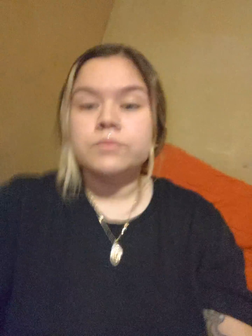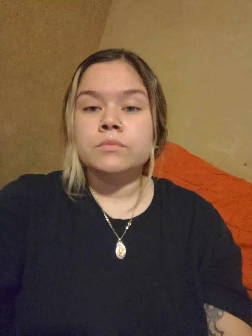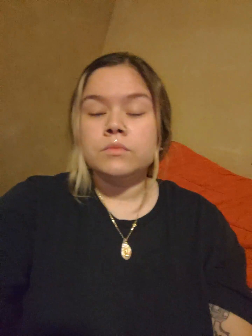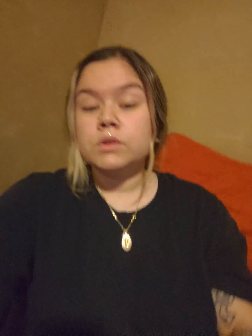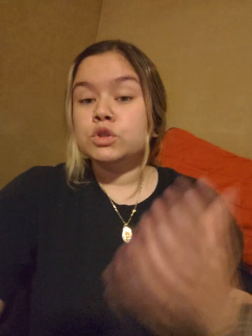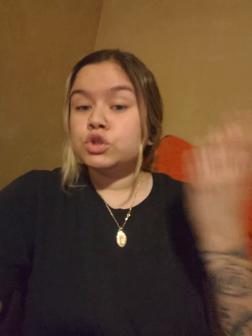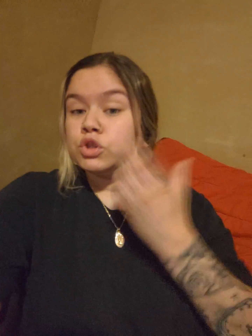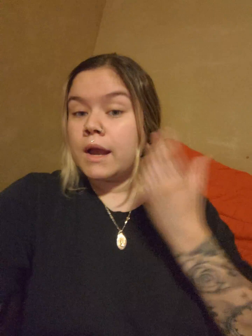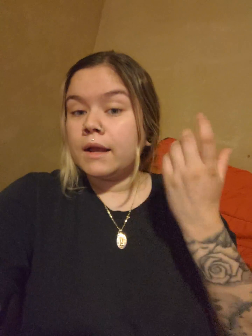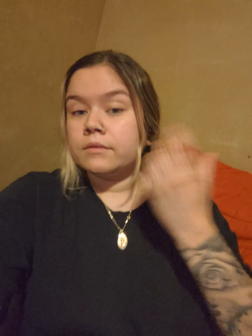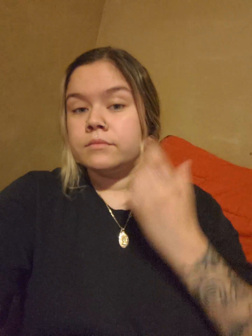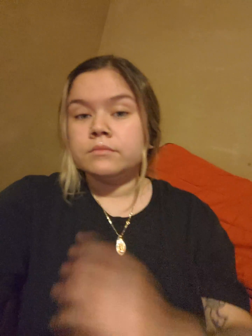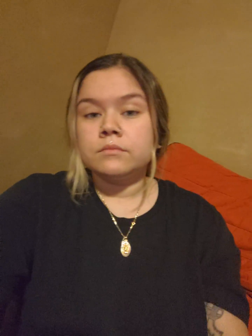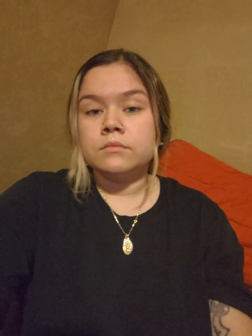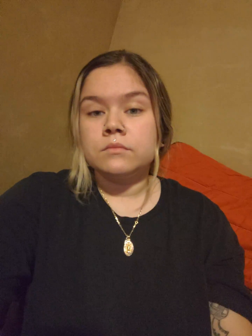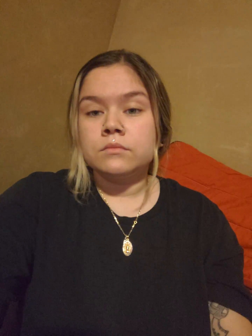shake